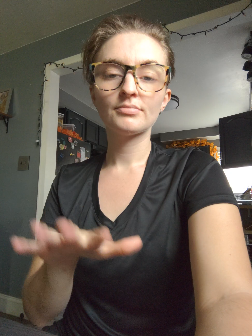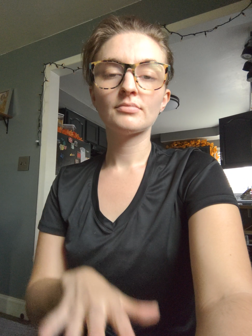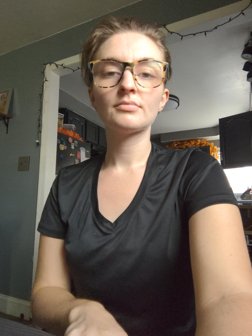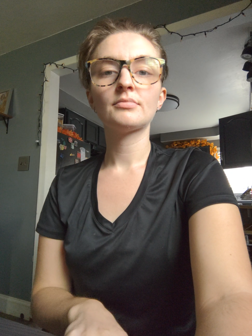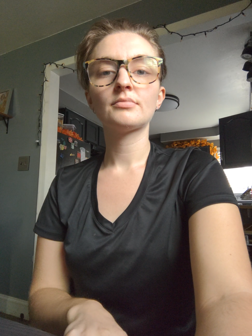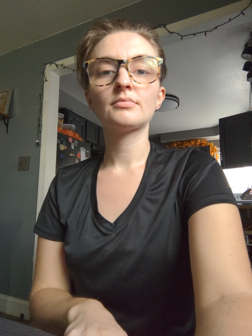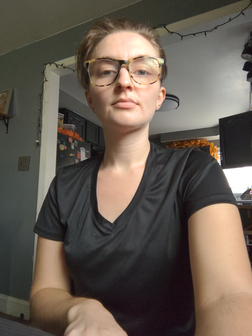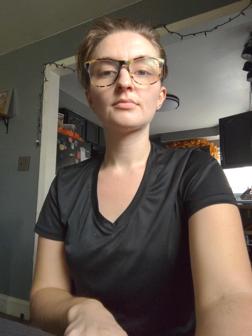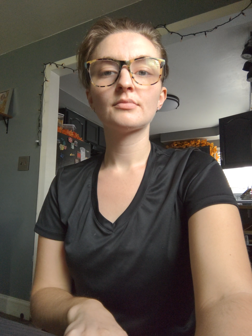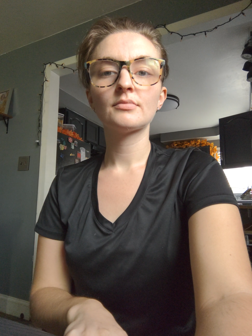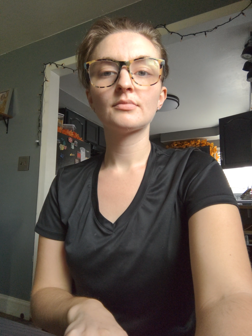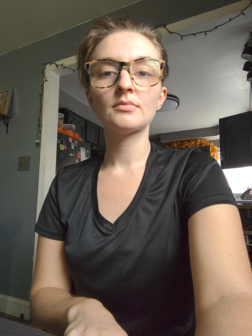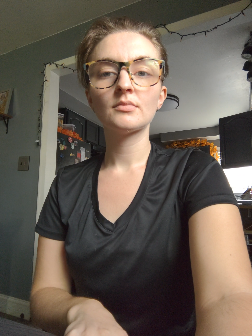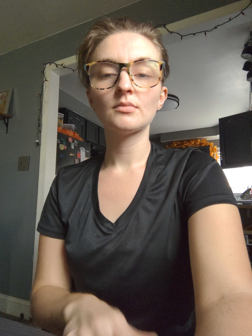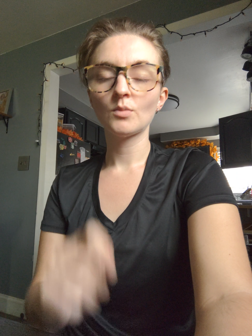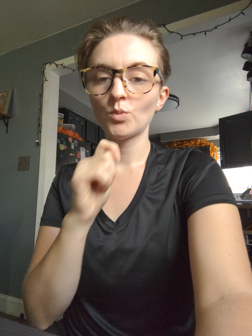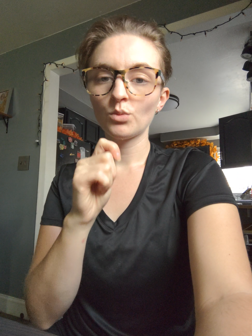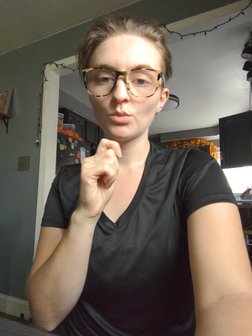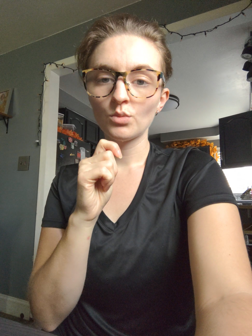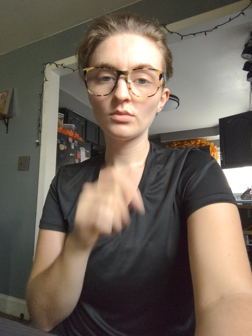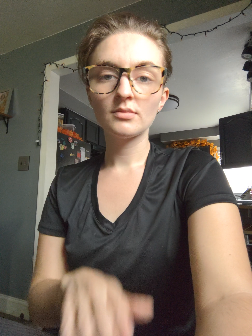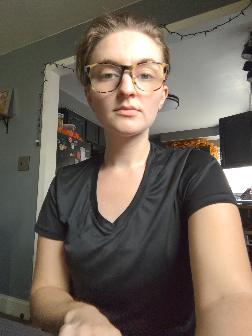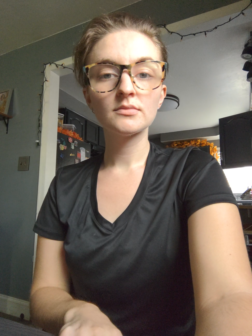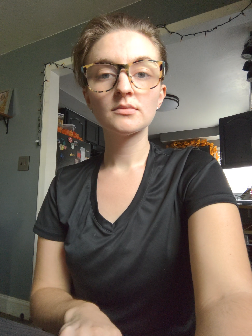popsicle